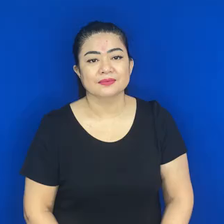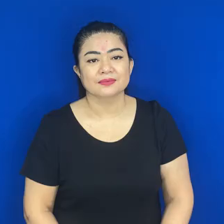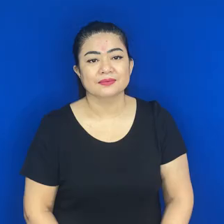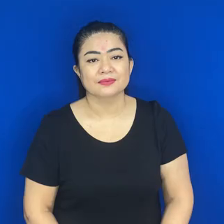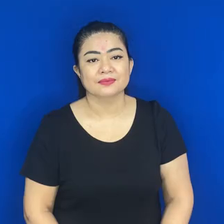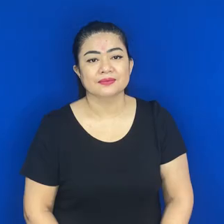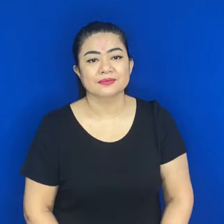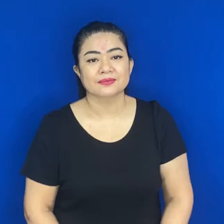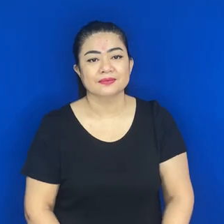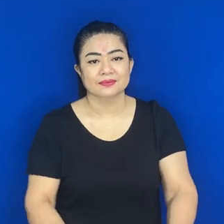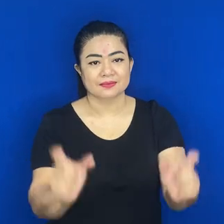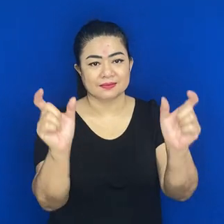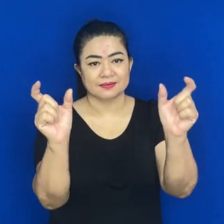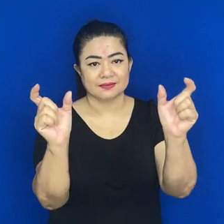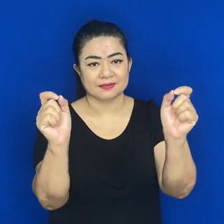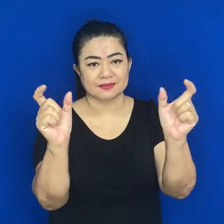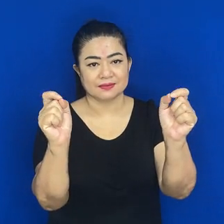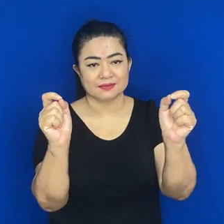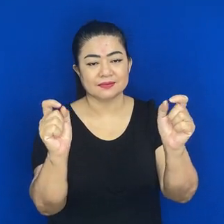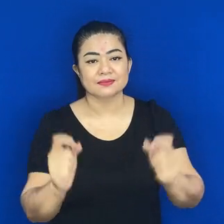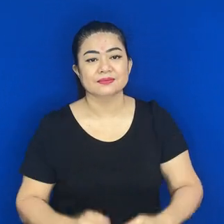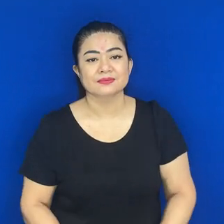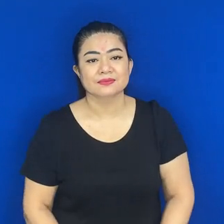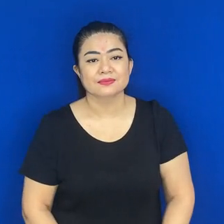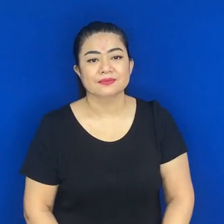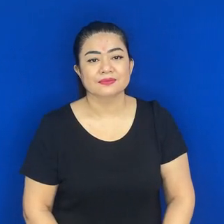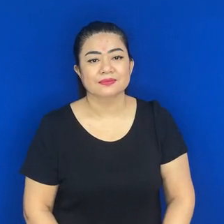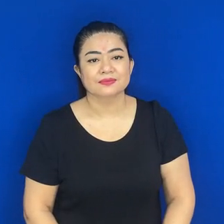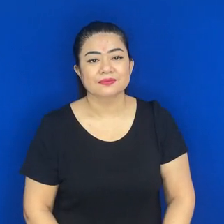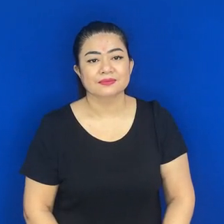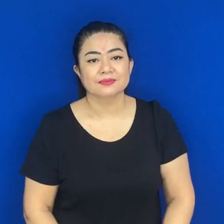crab